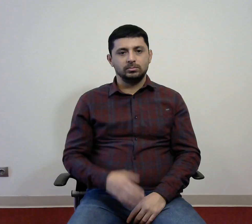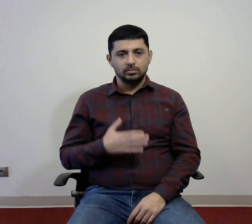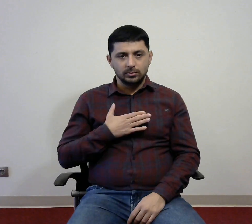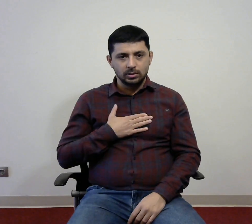mən